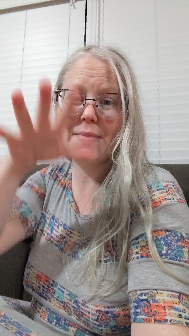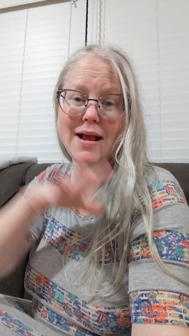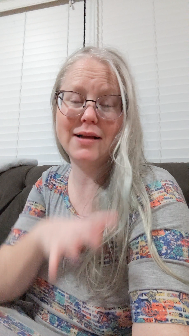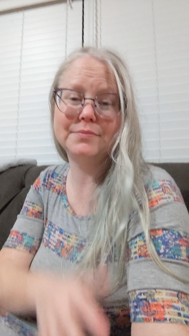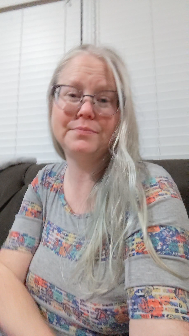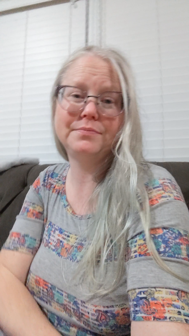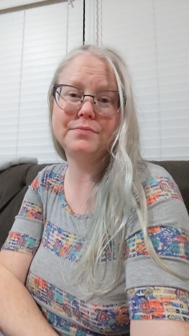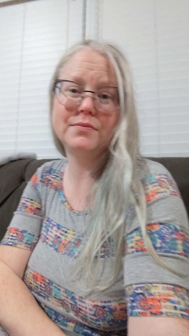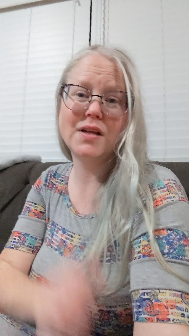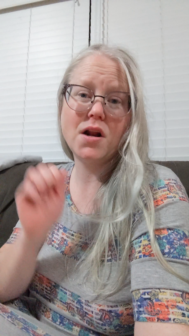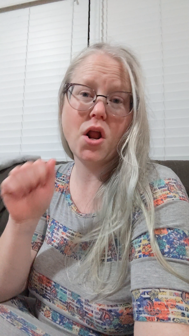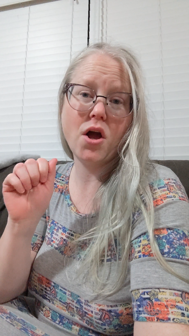knock